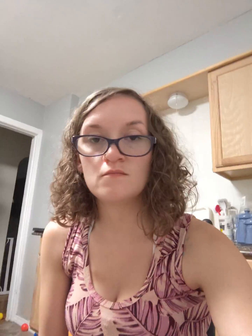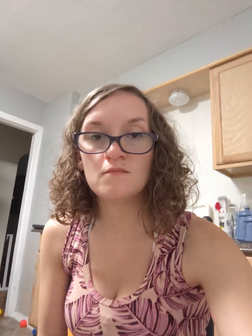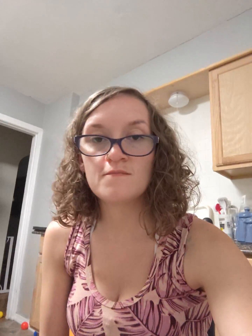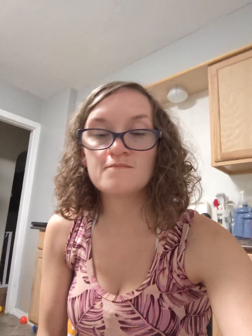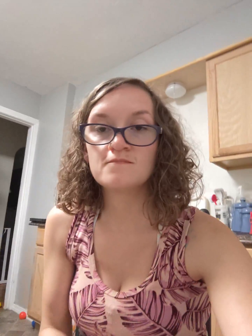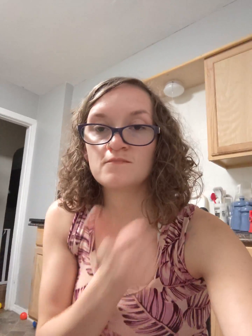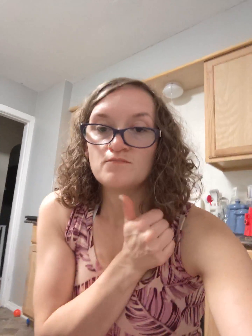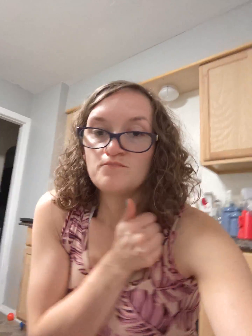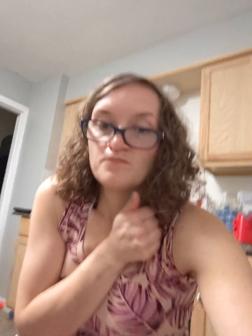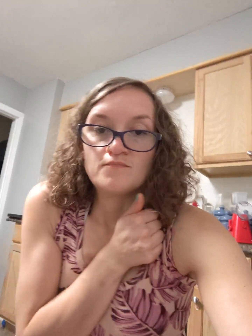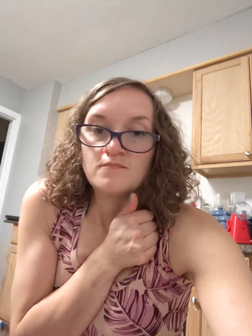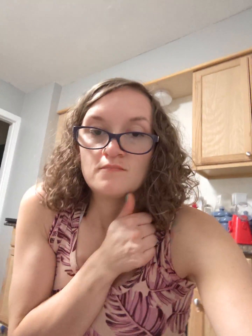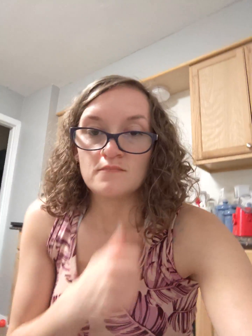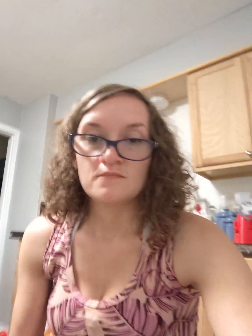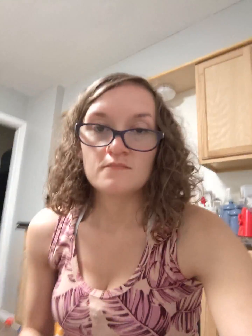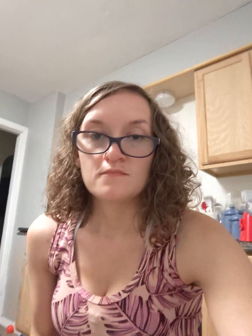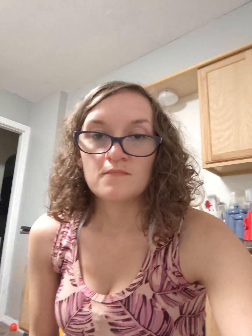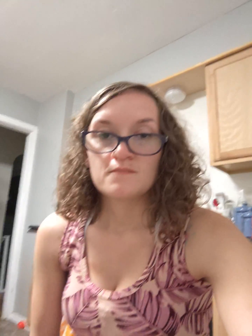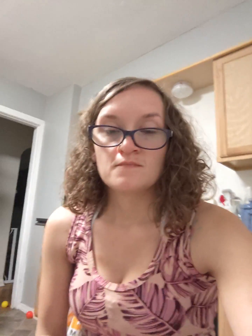hug